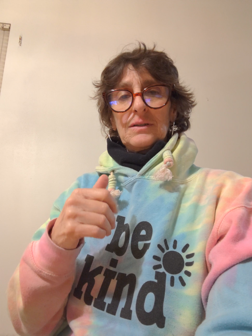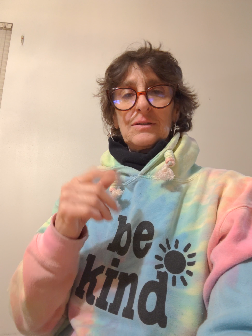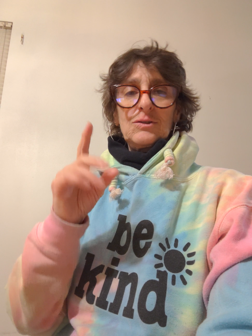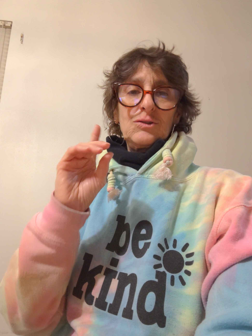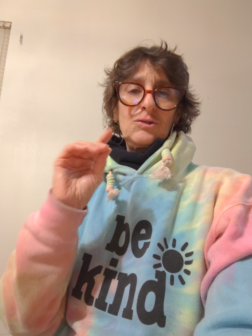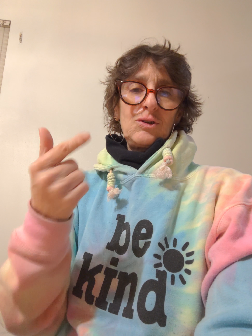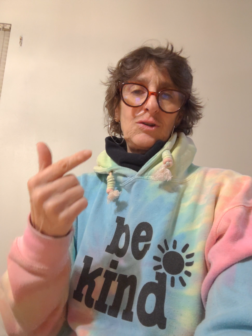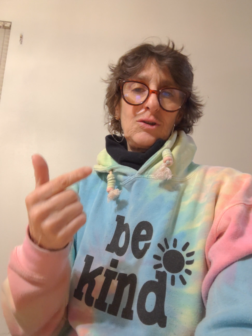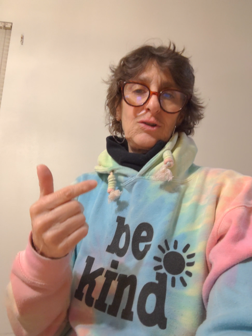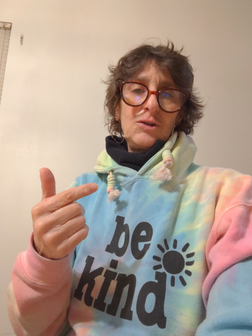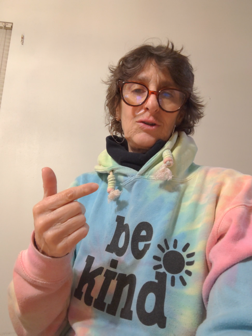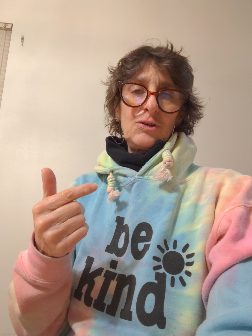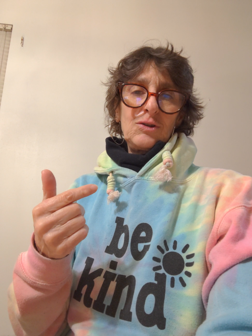dog